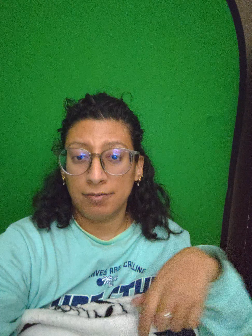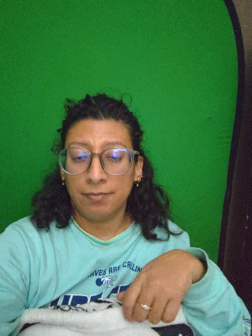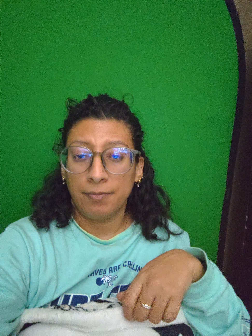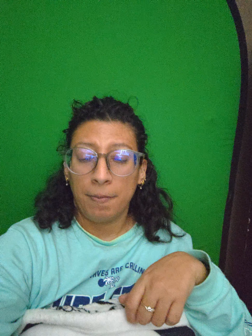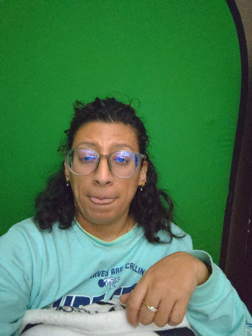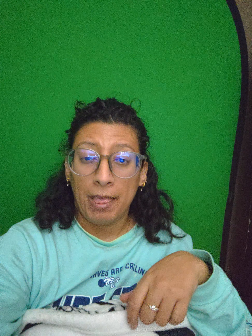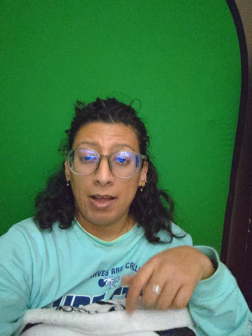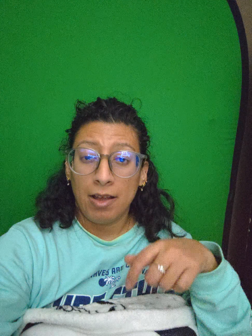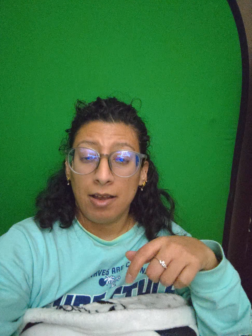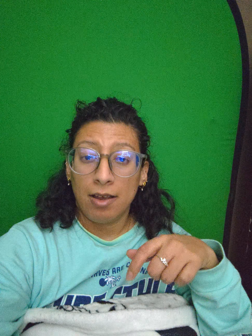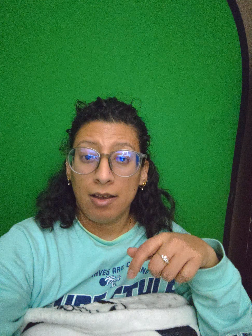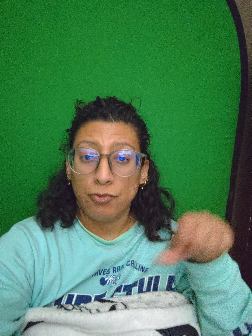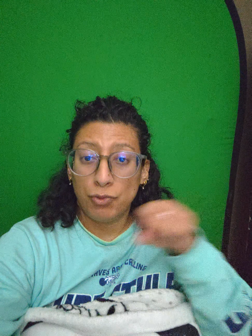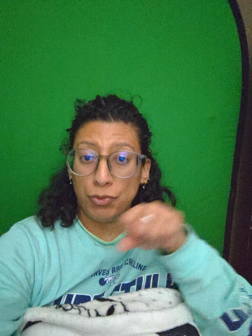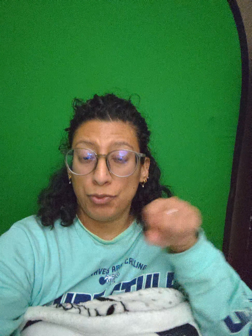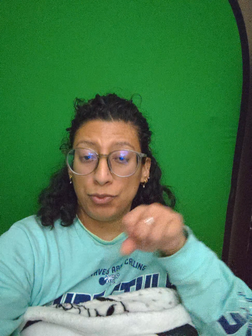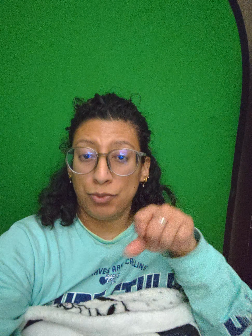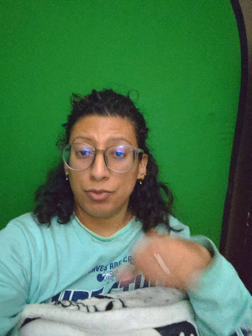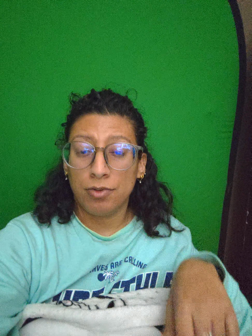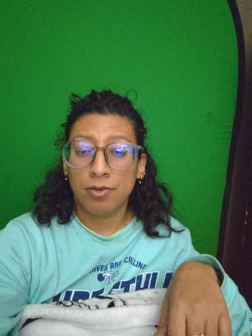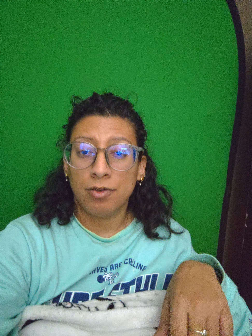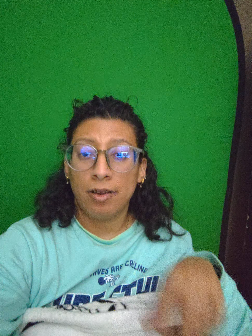shoe